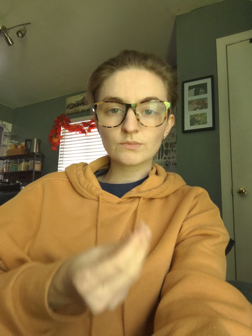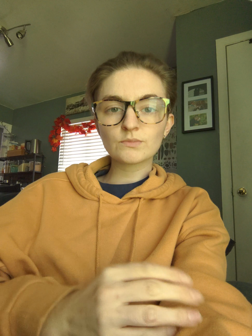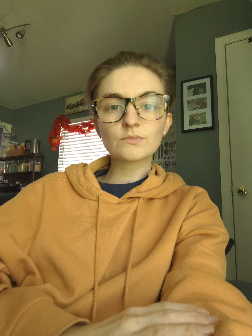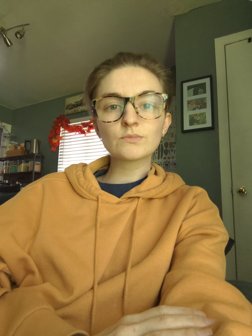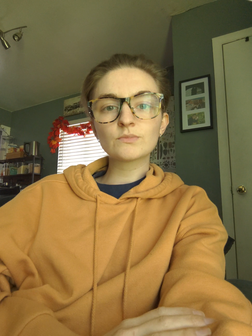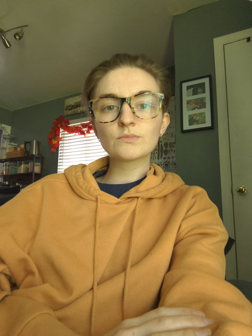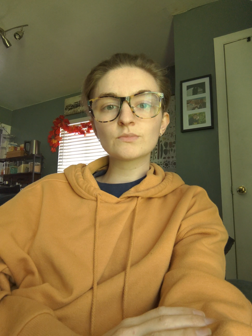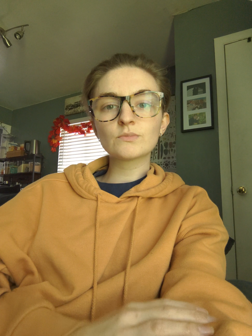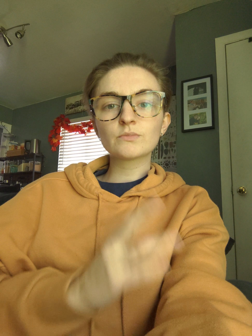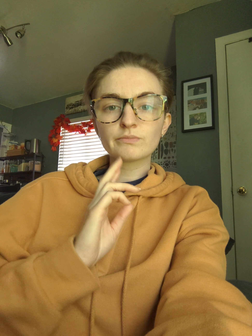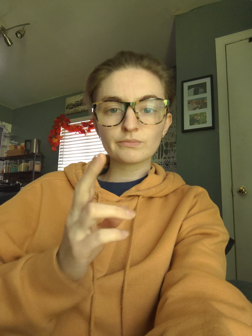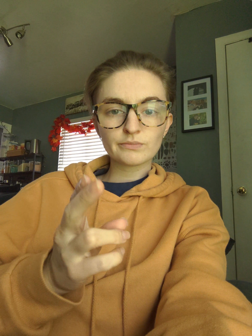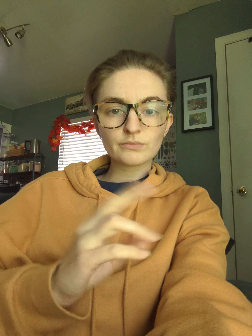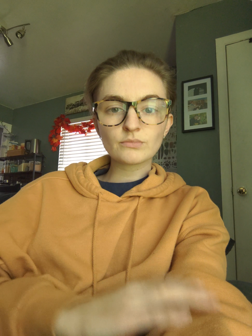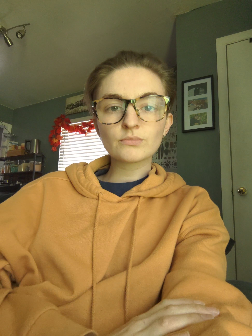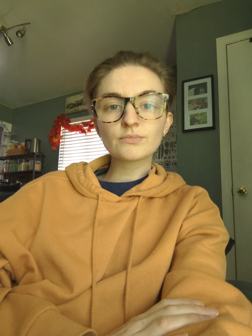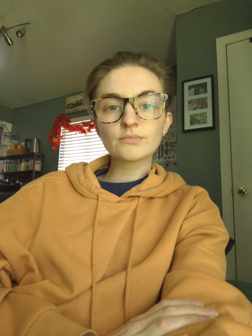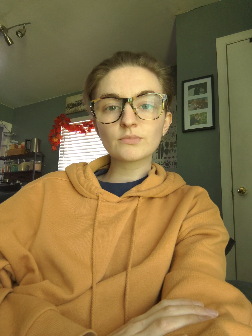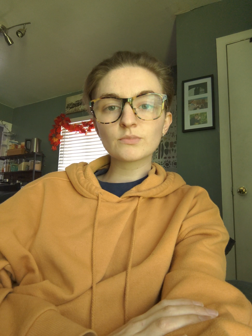hurry